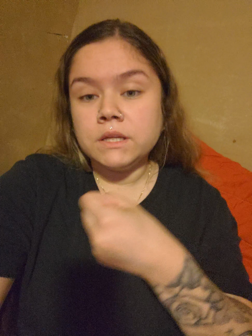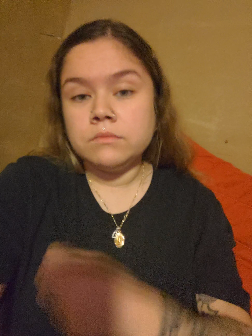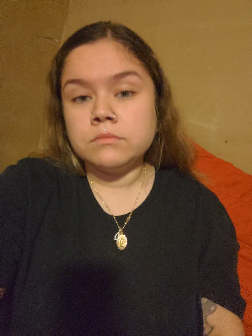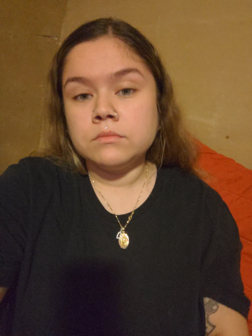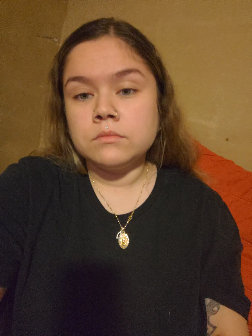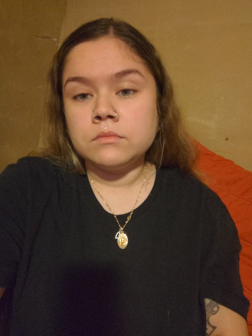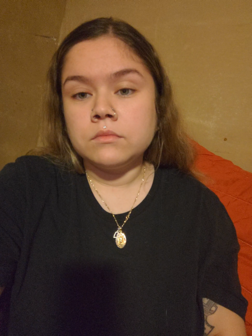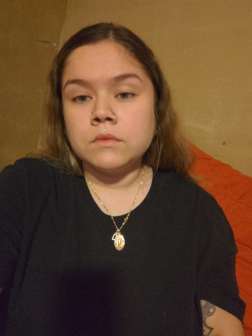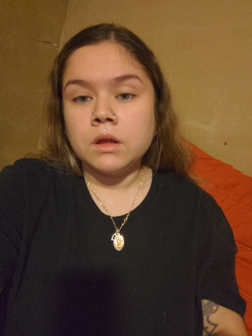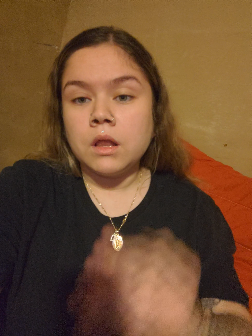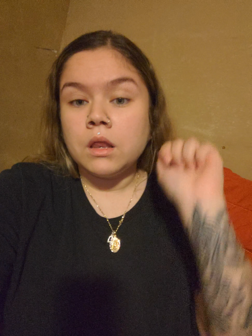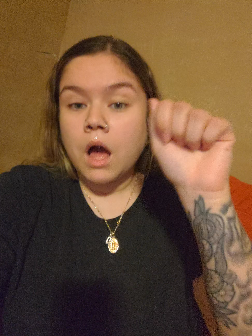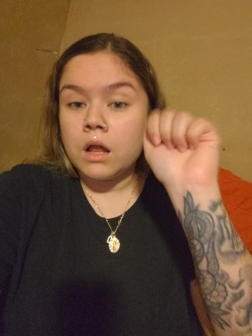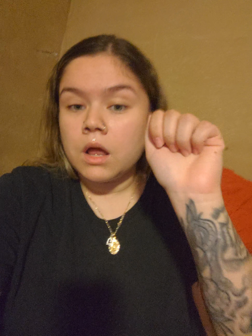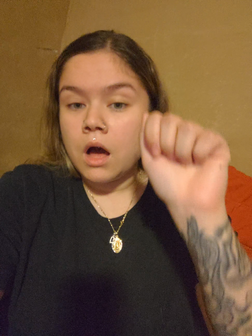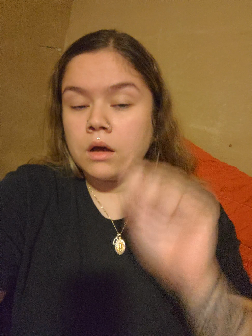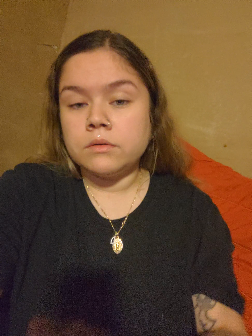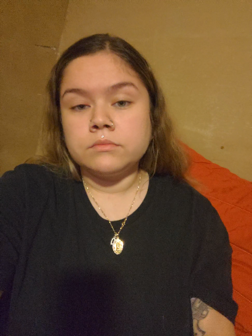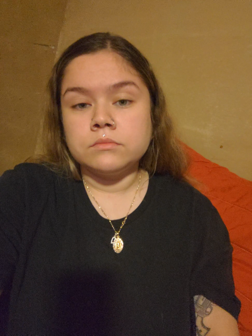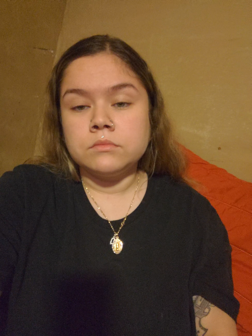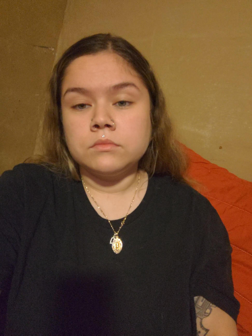knock